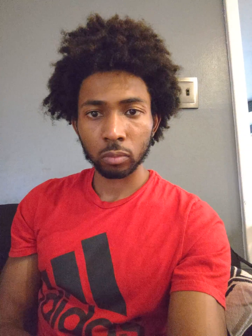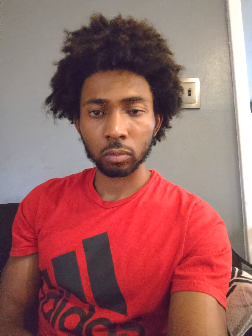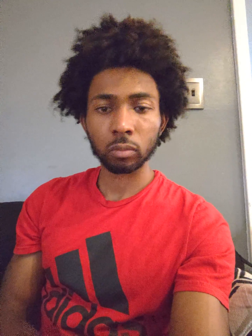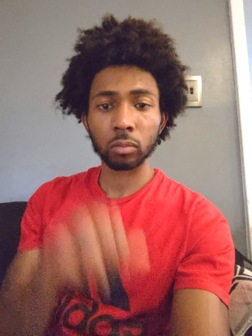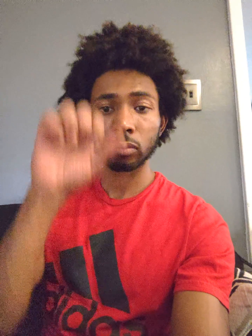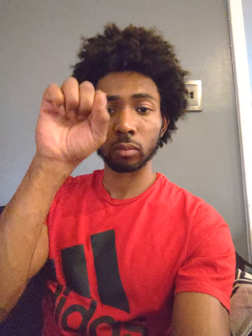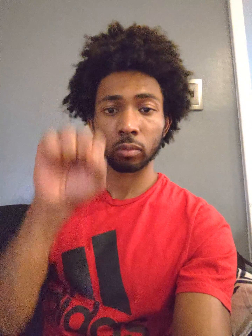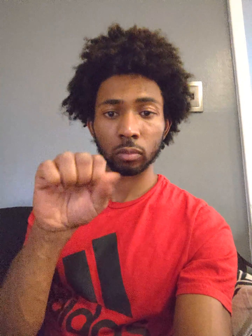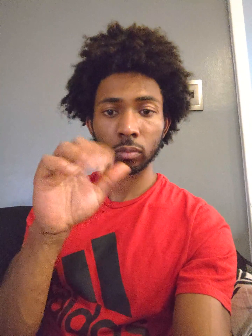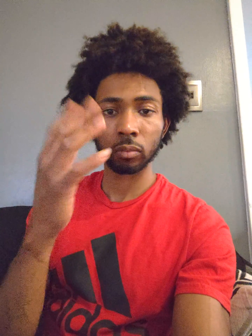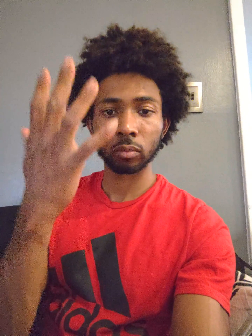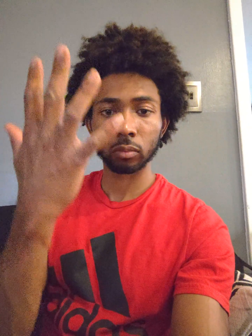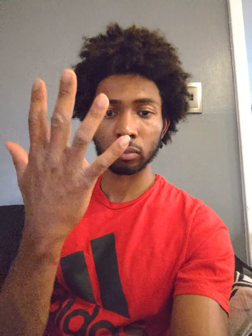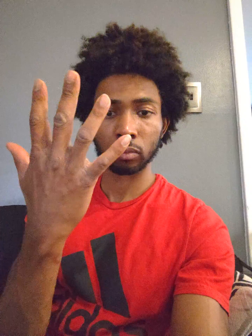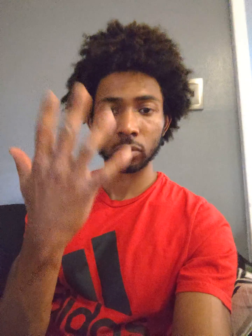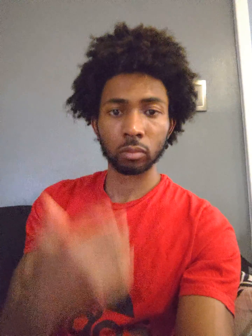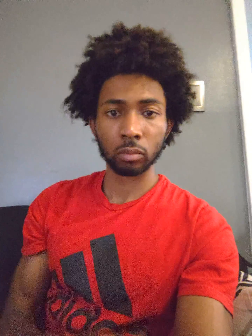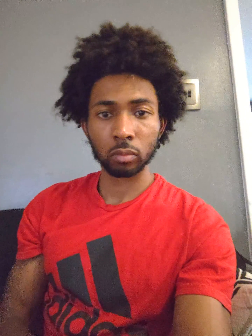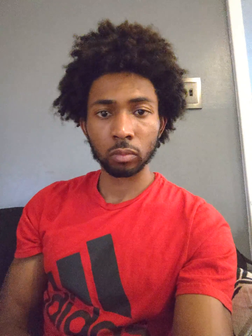gloves